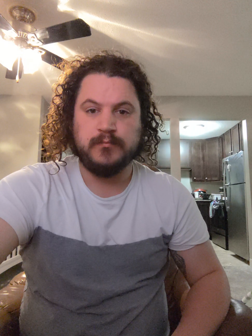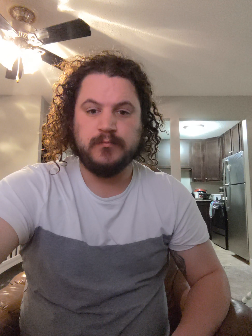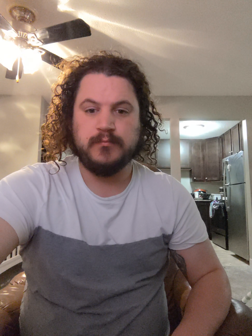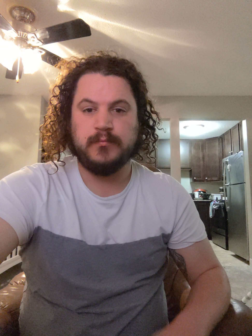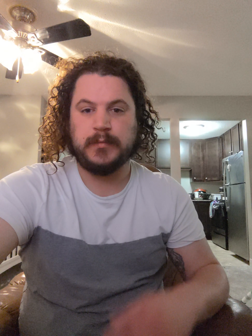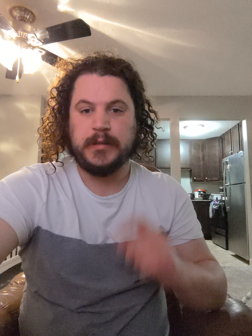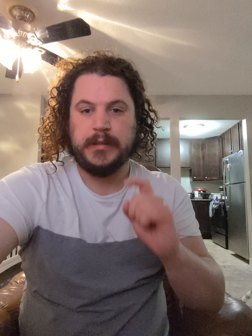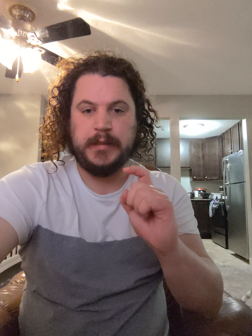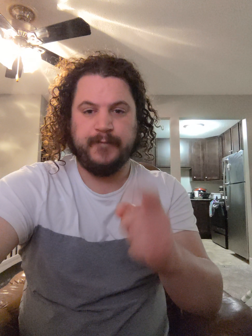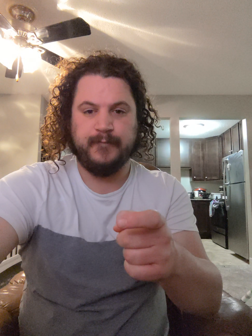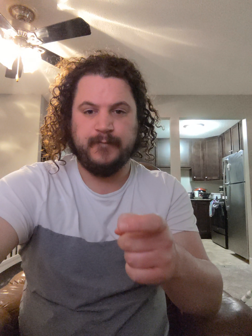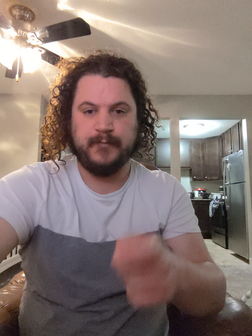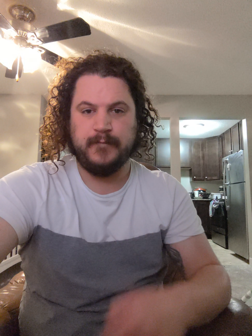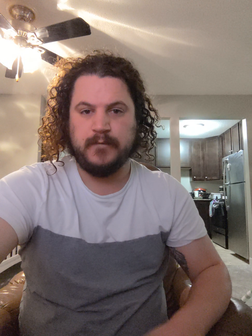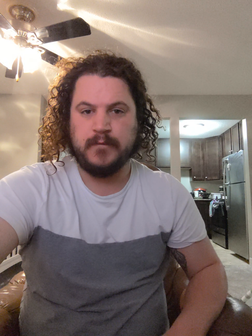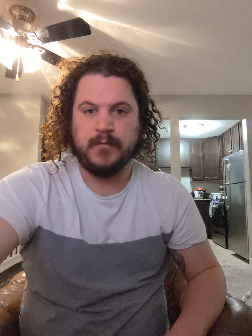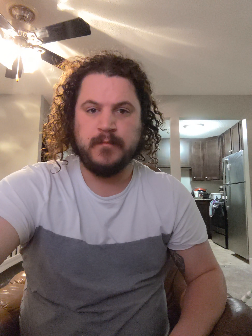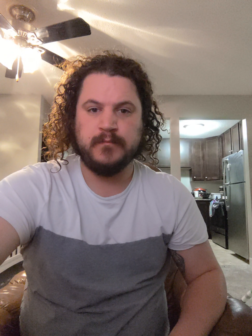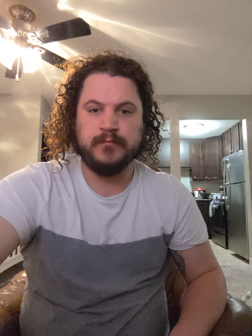give